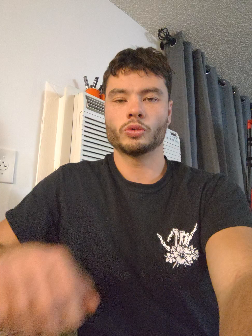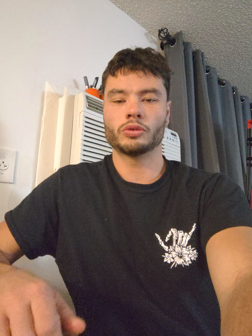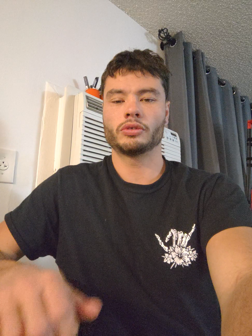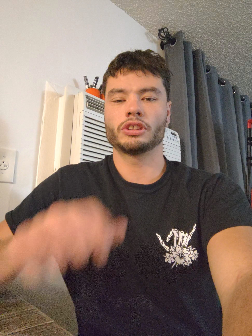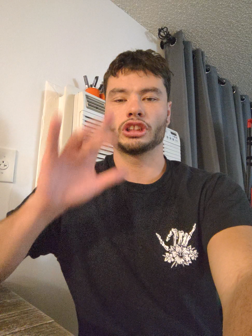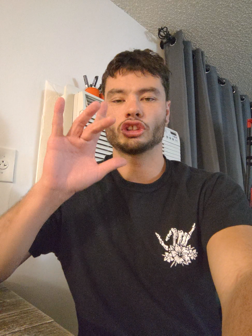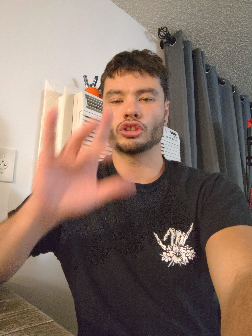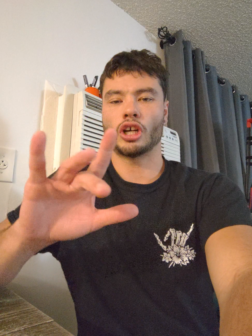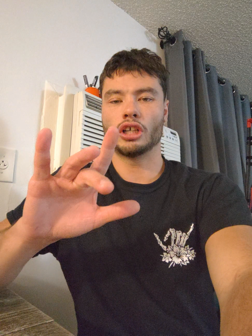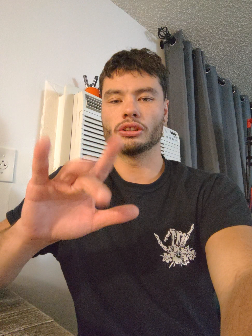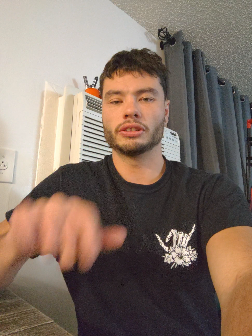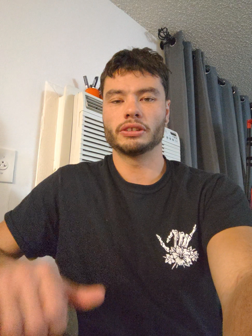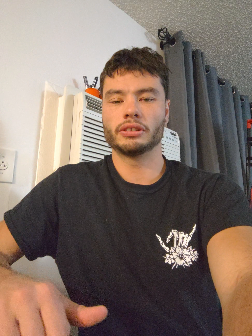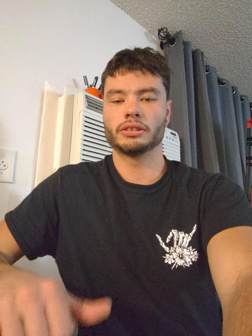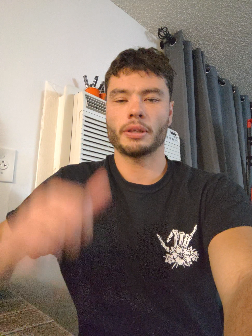touch